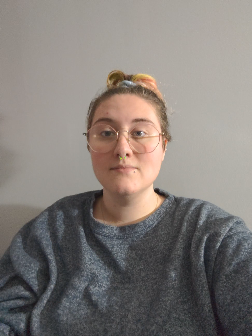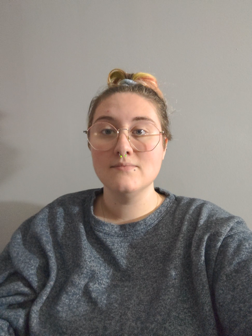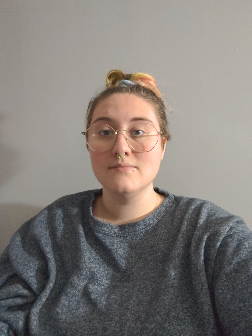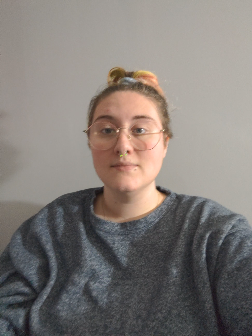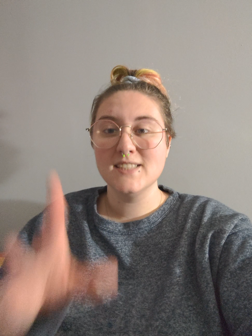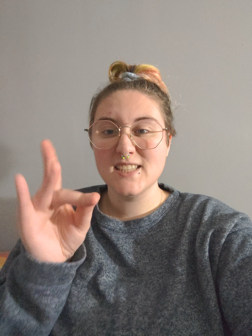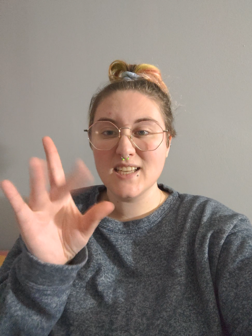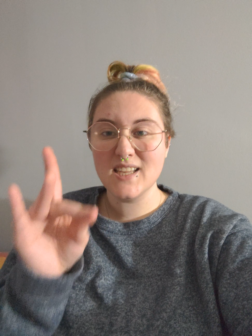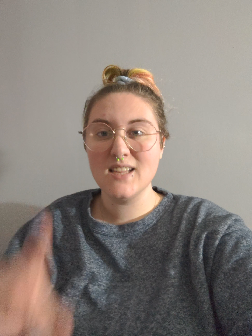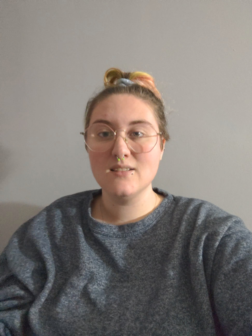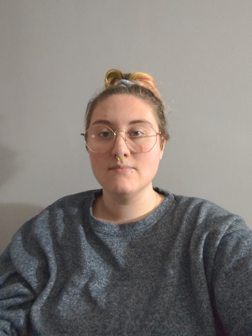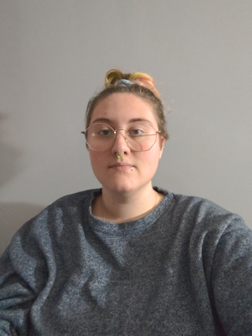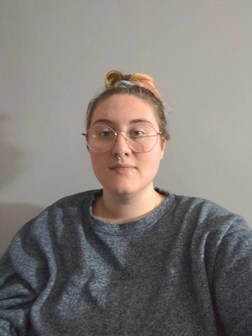sticky